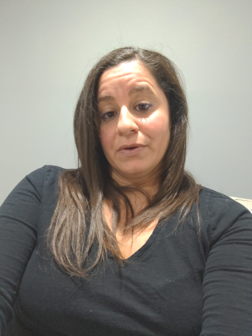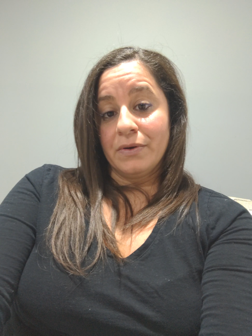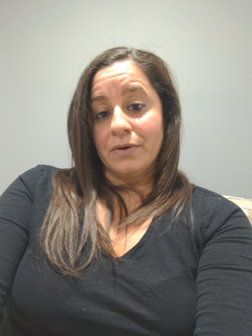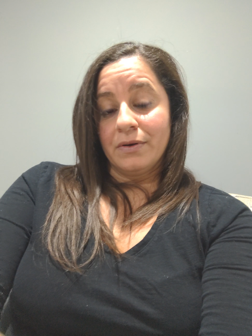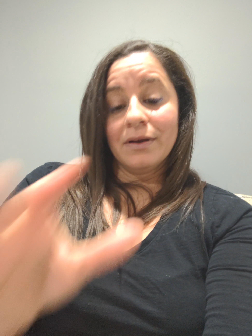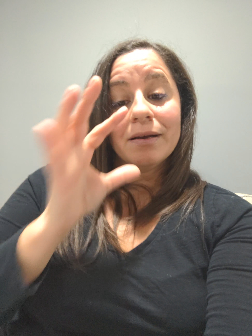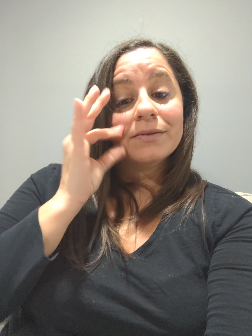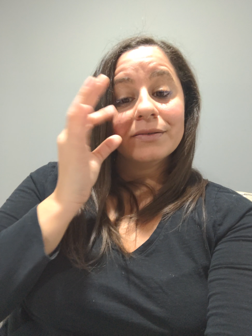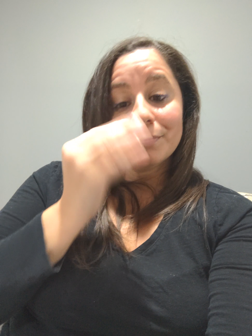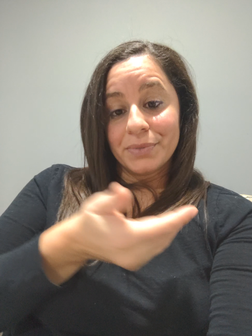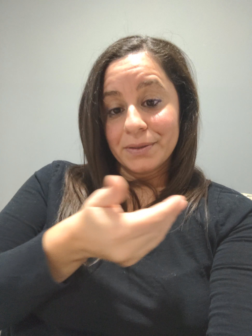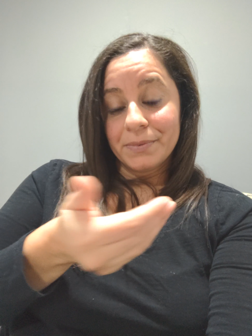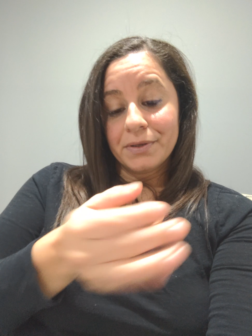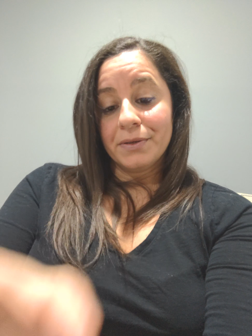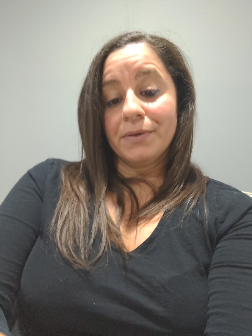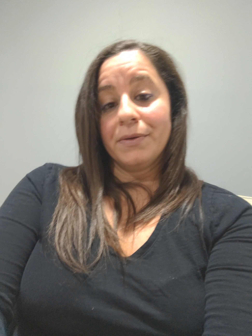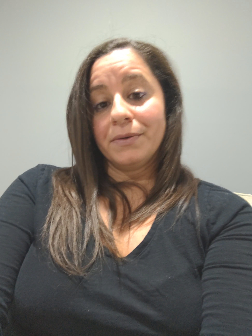kitty